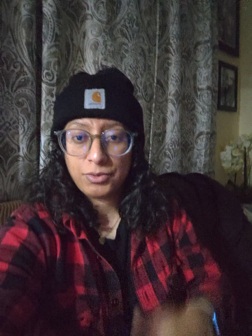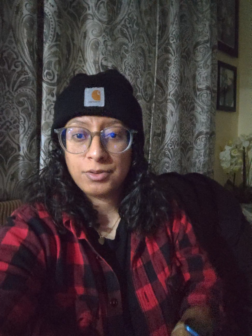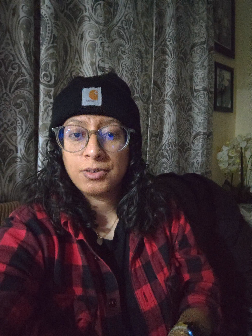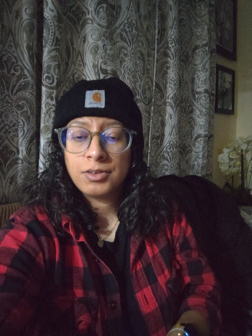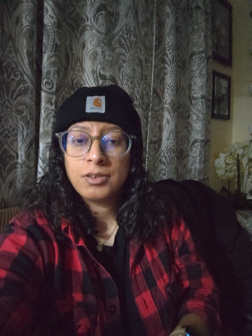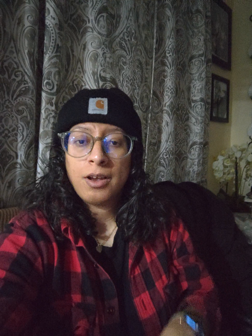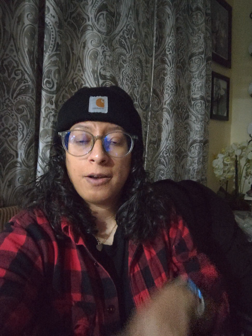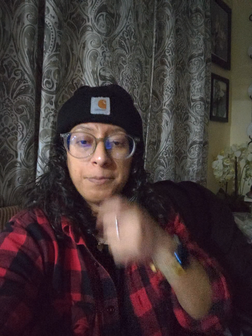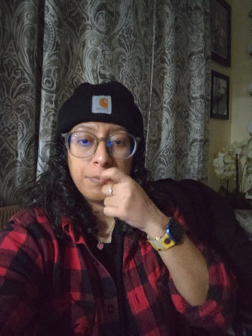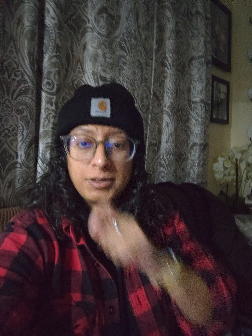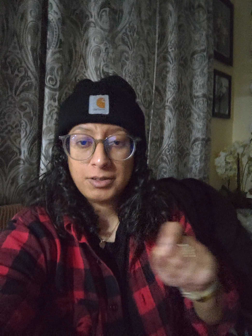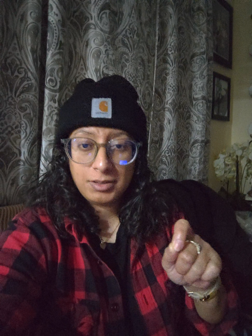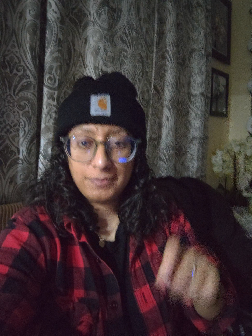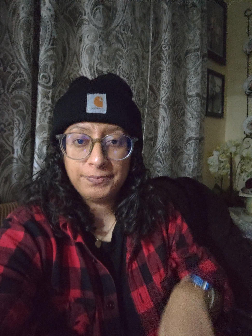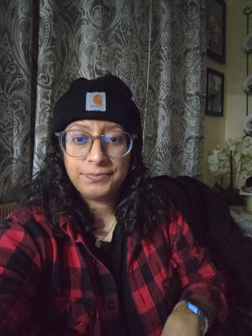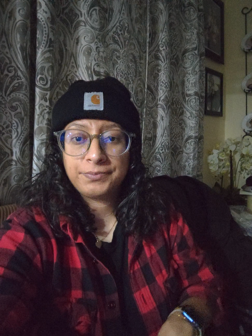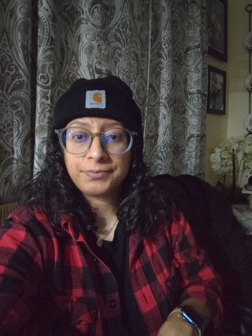pencil